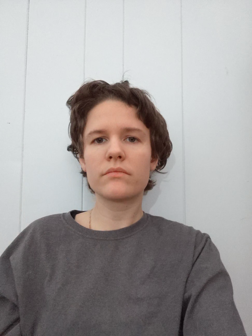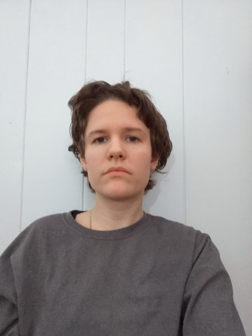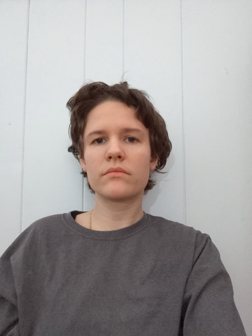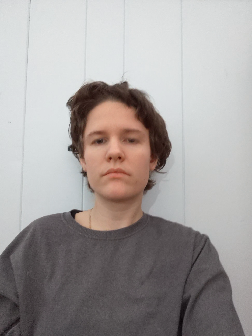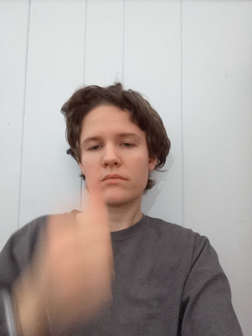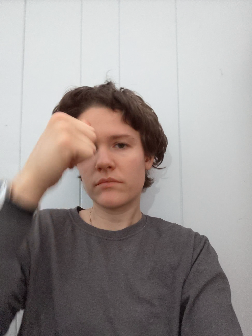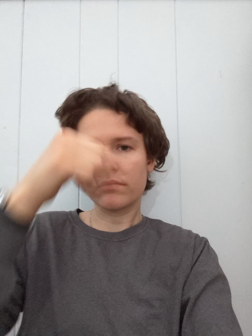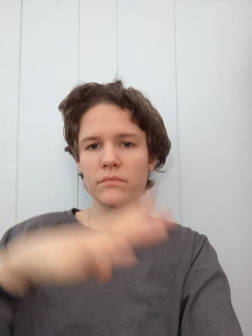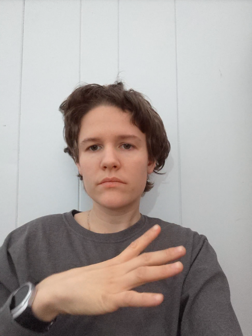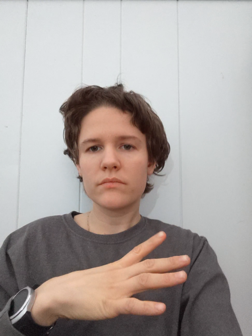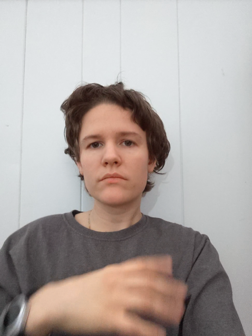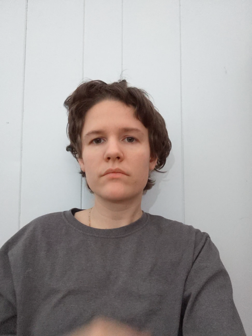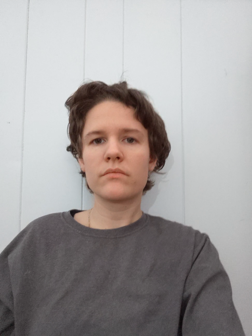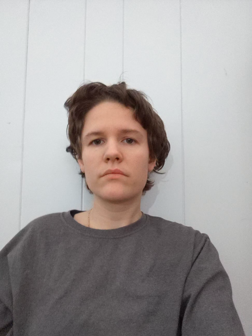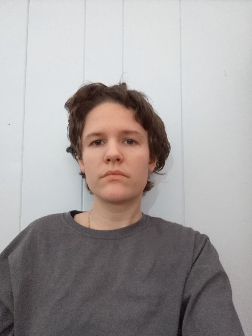man